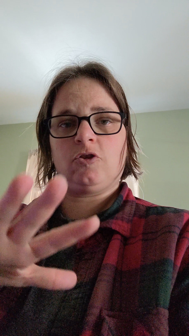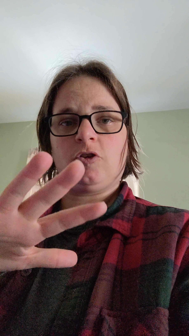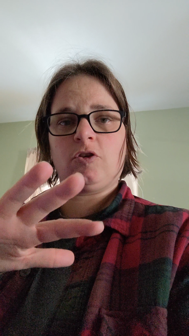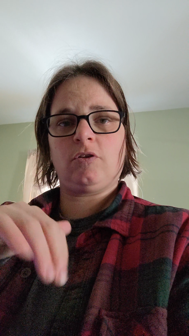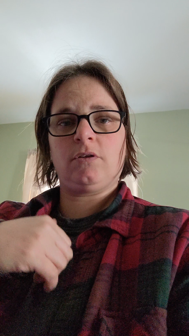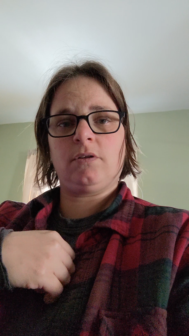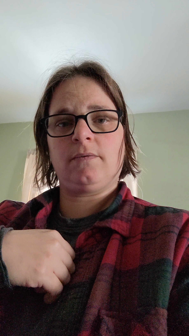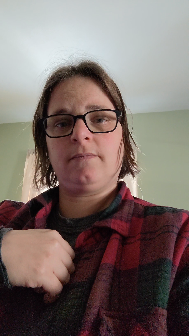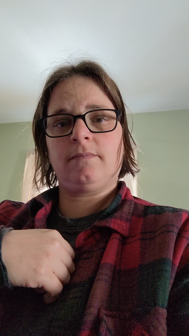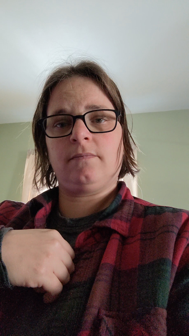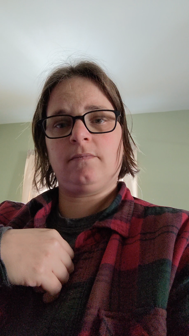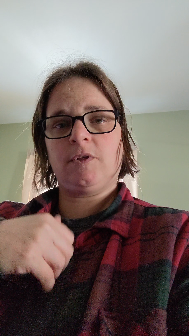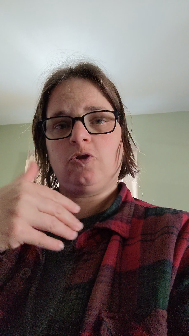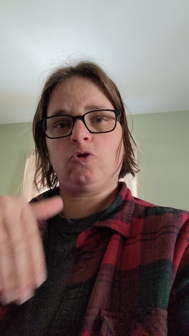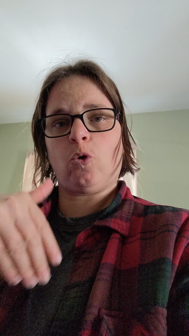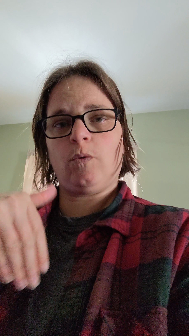shorts